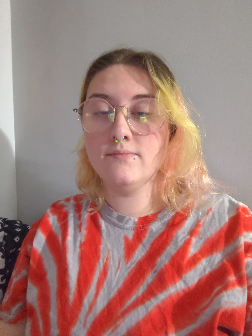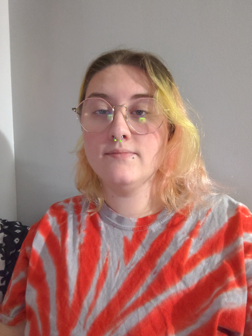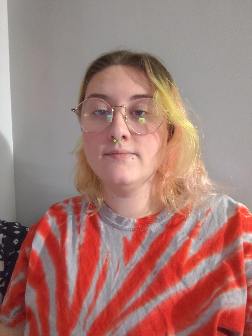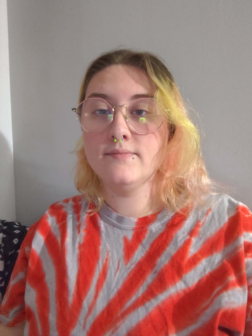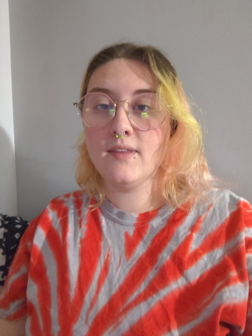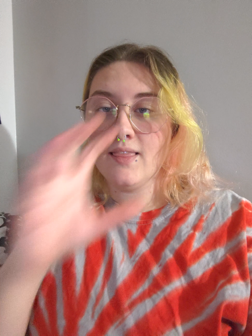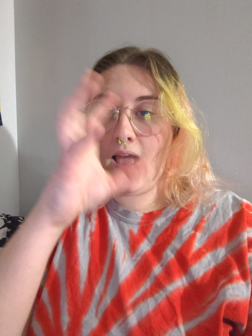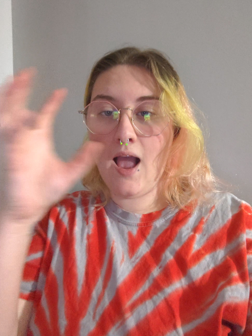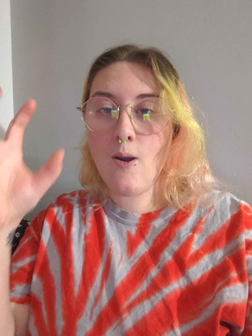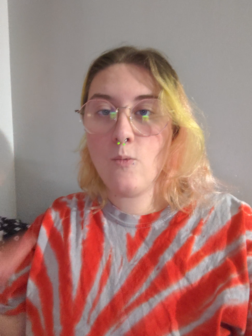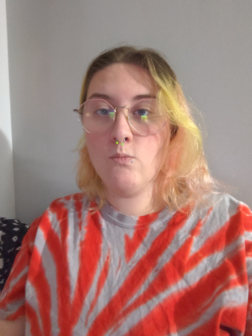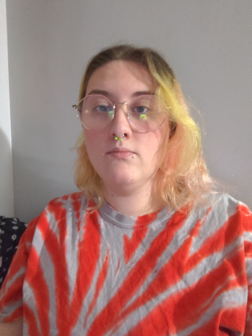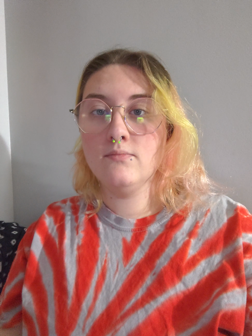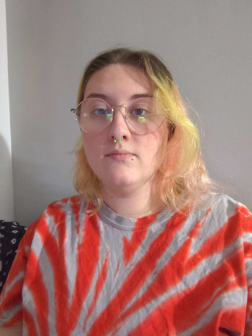cloud